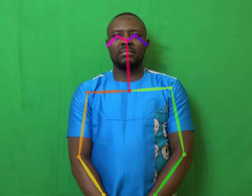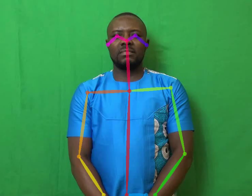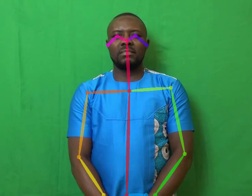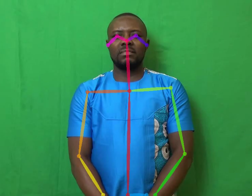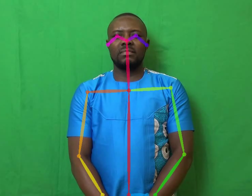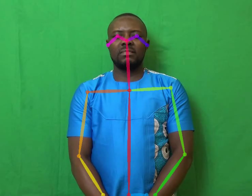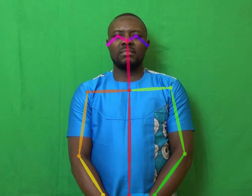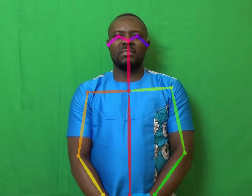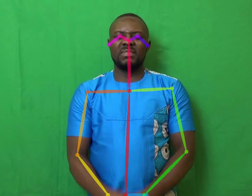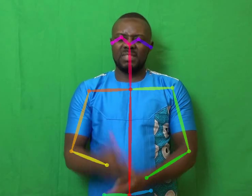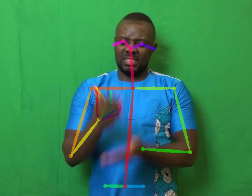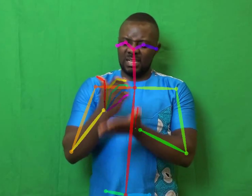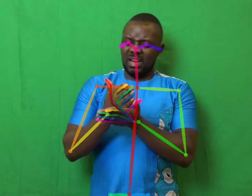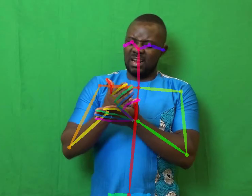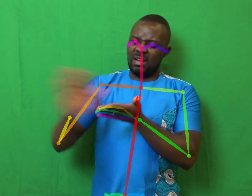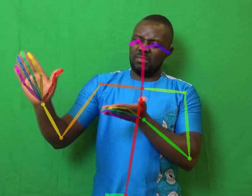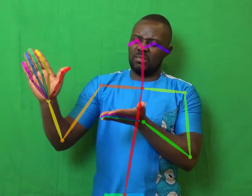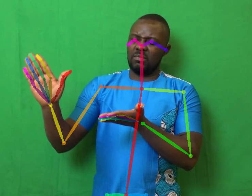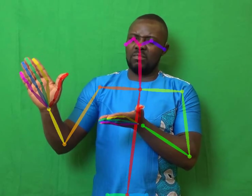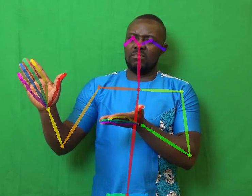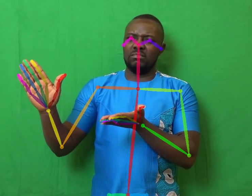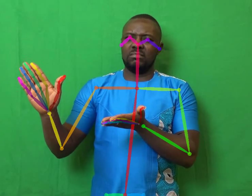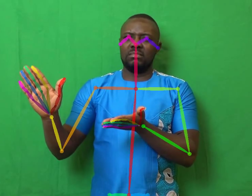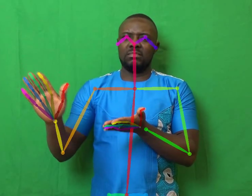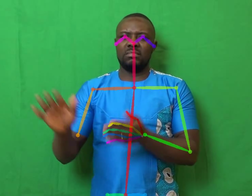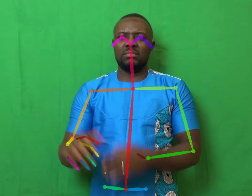avoid